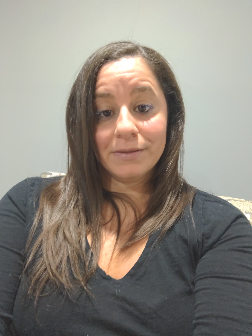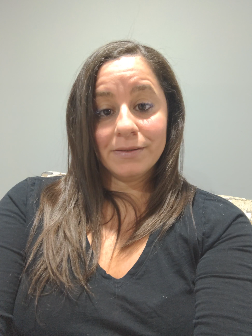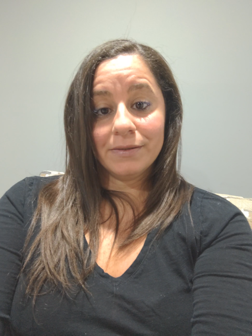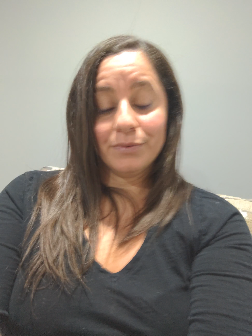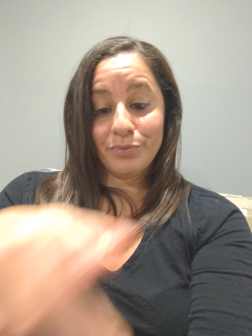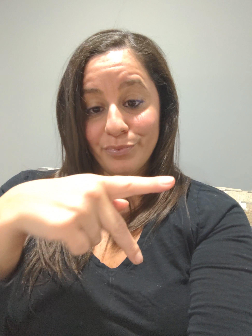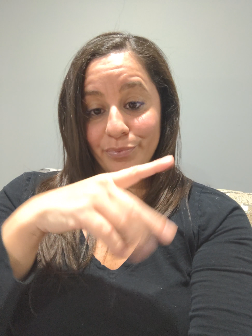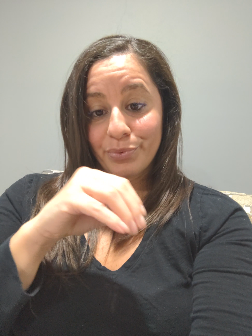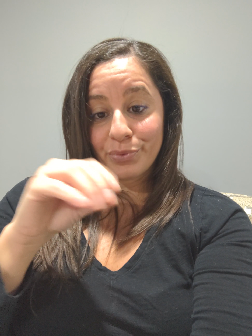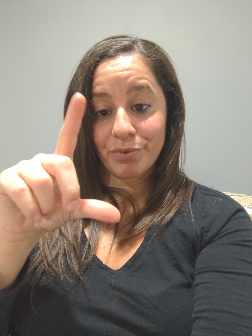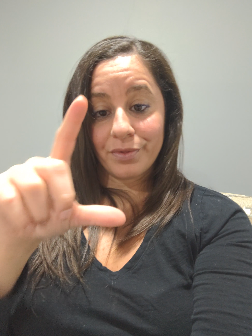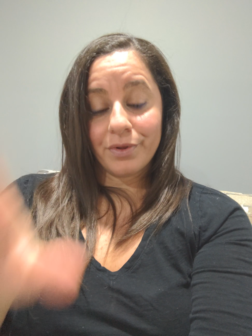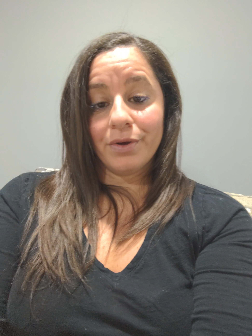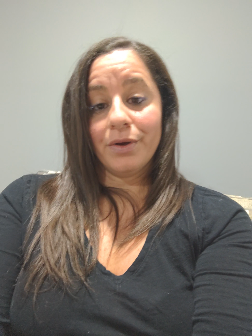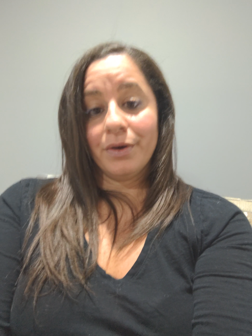pool